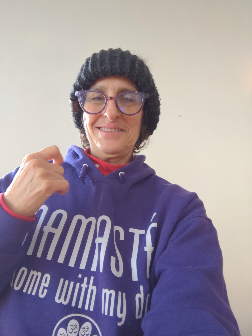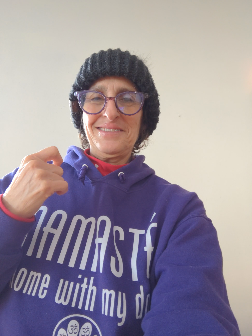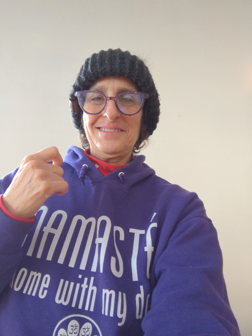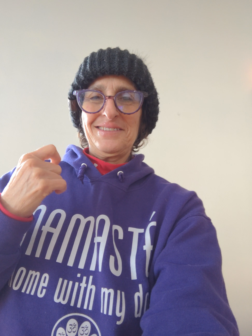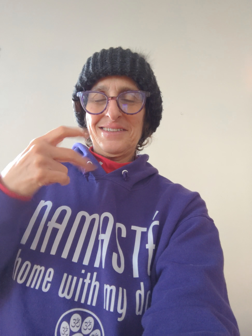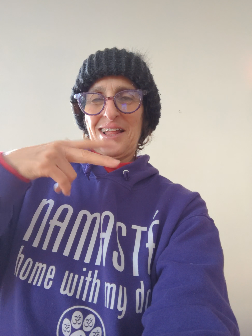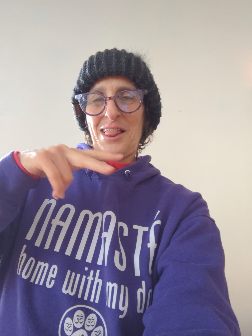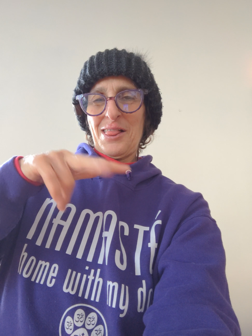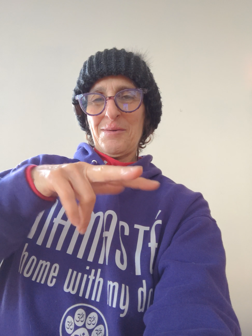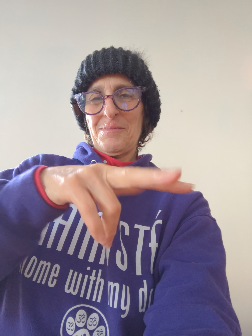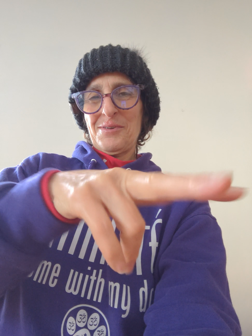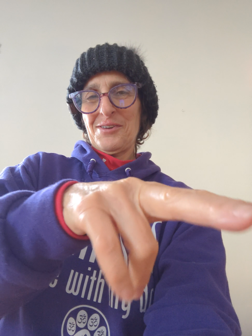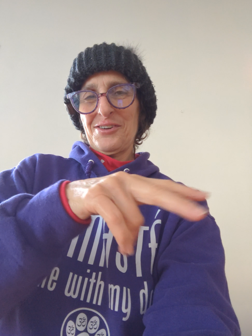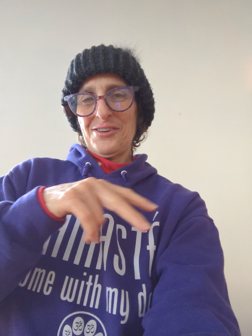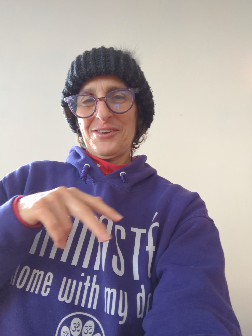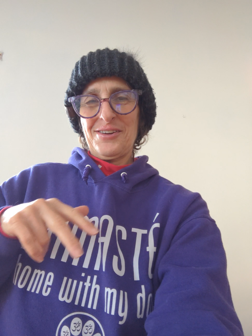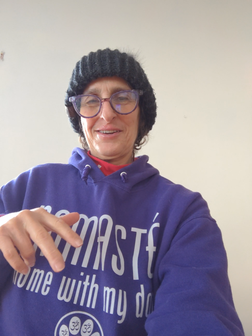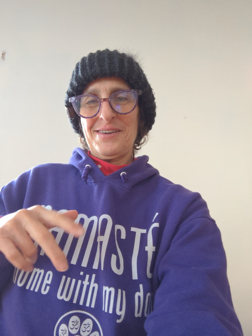helicopter